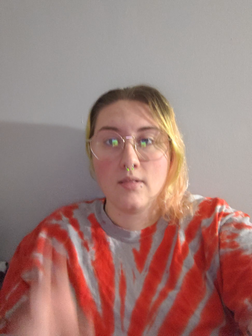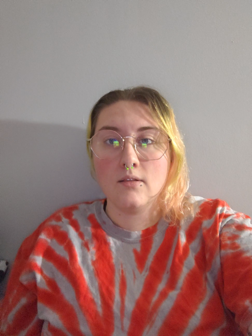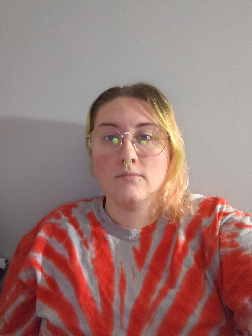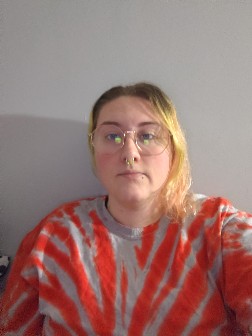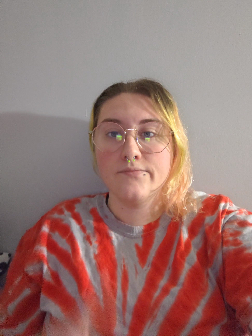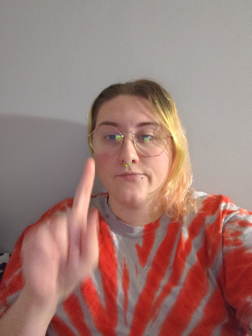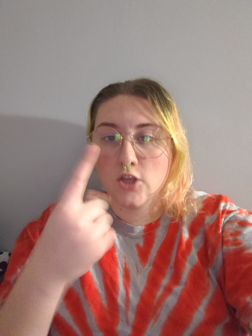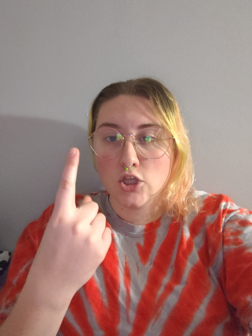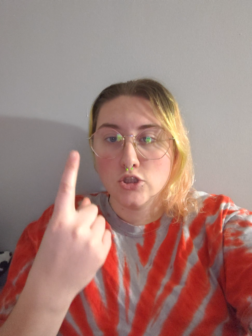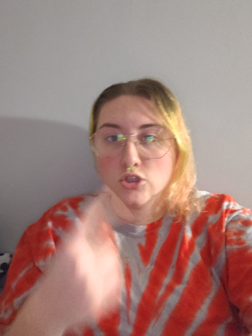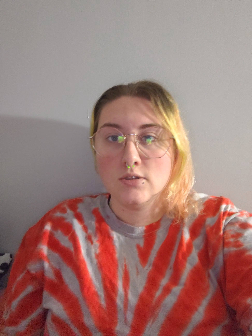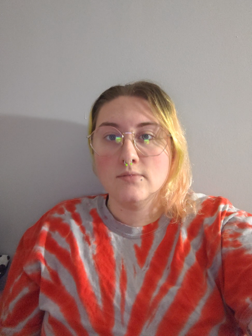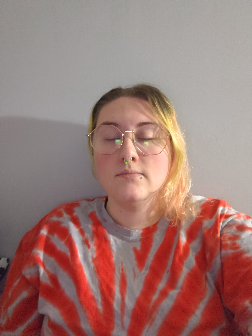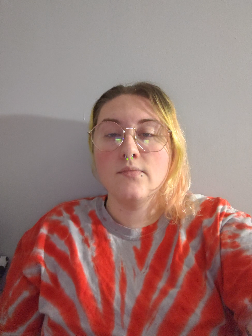first